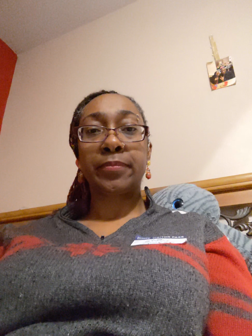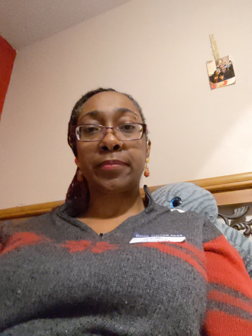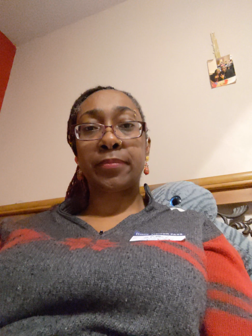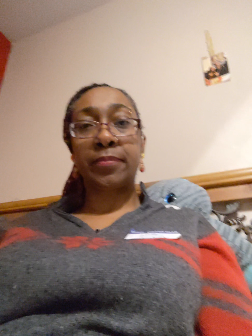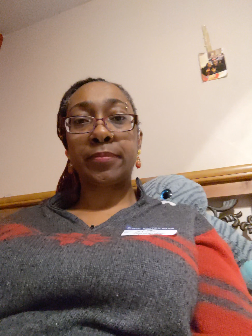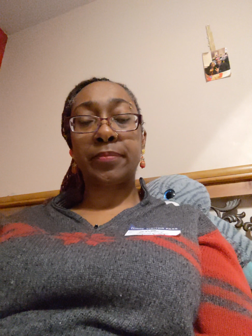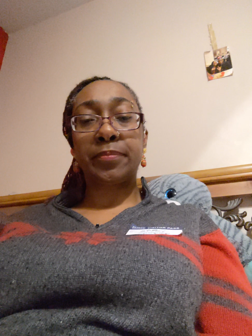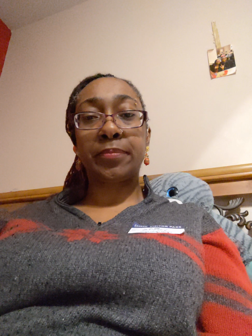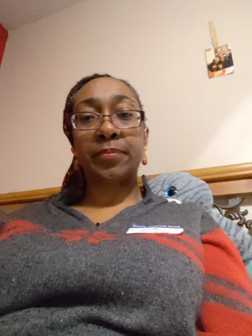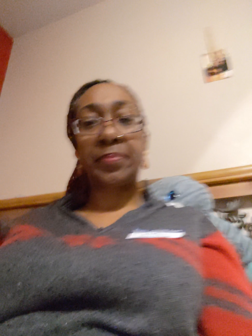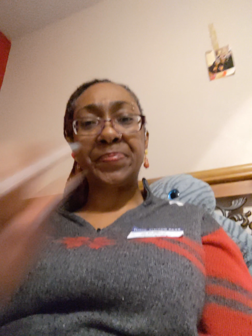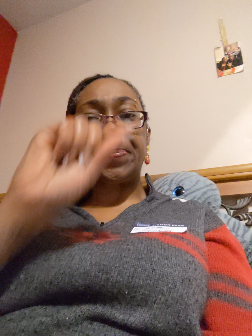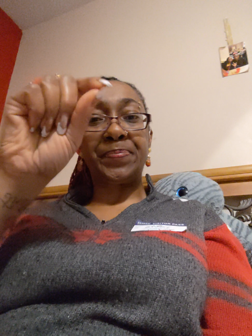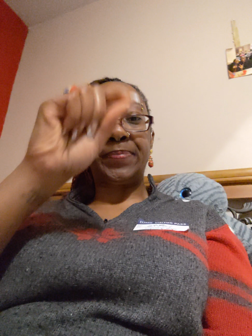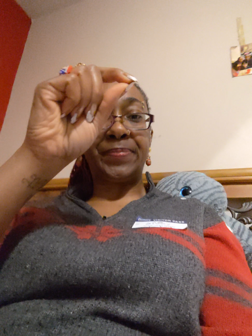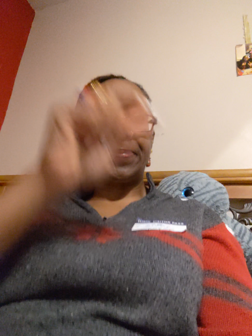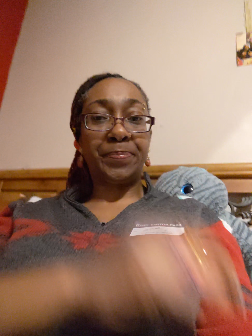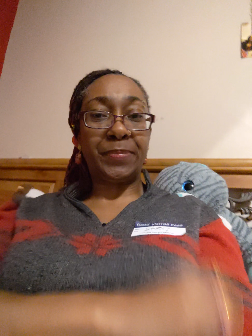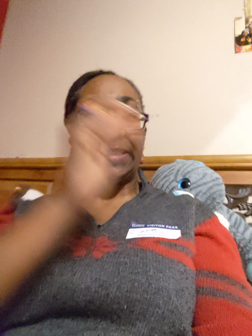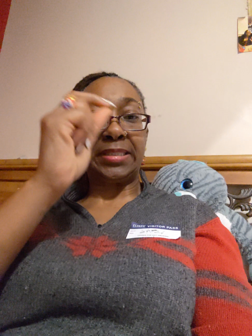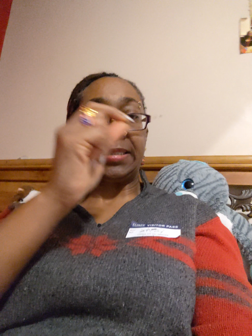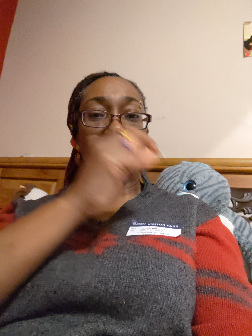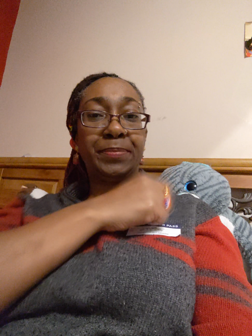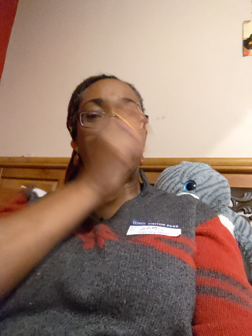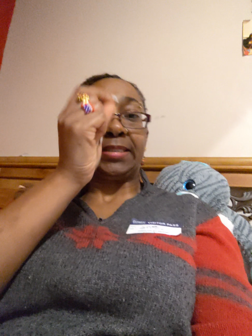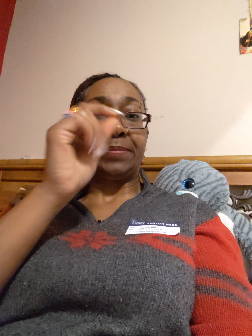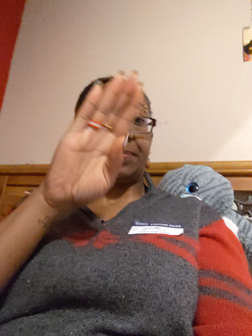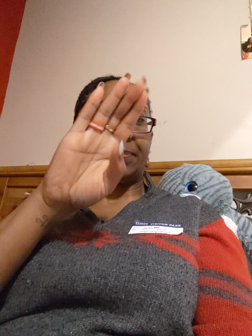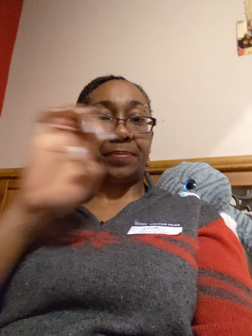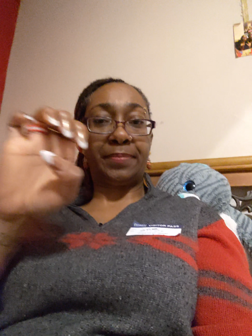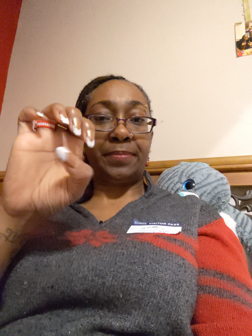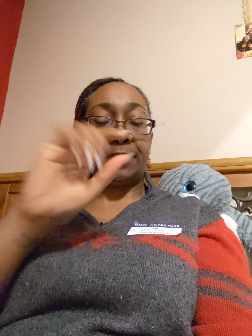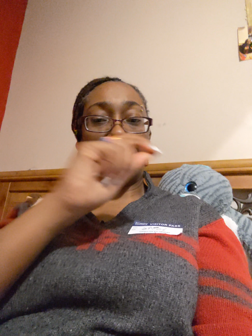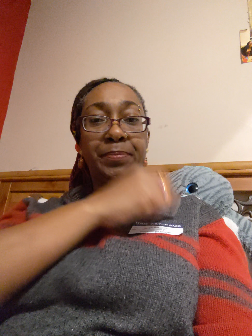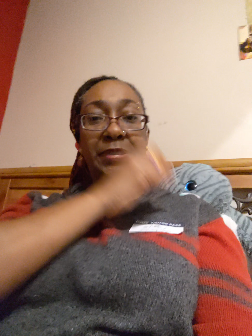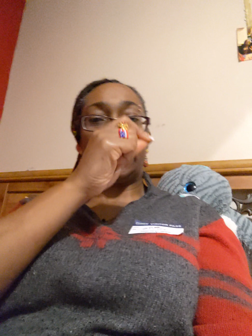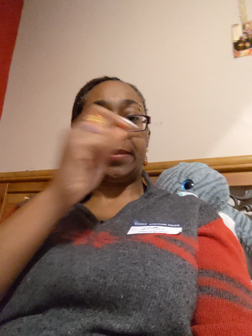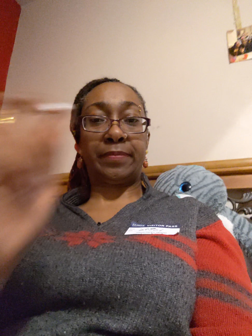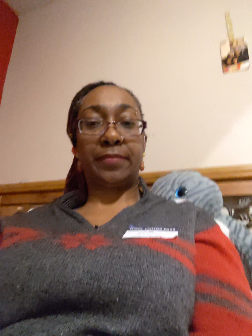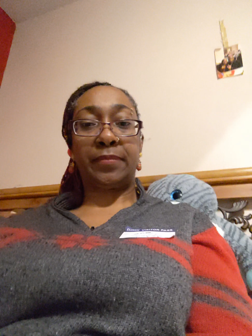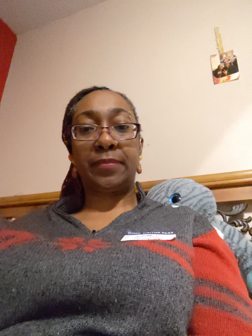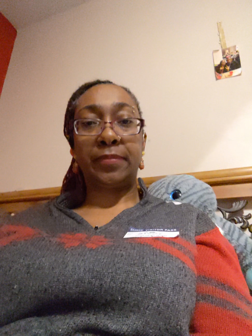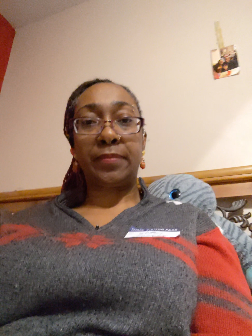bee